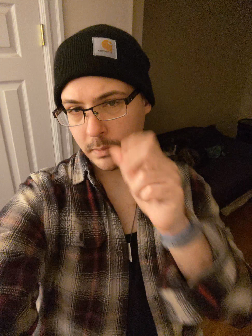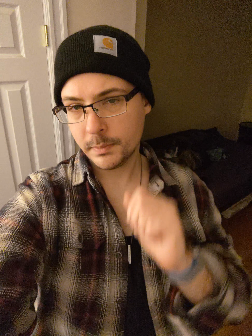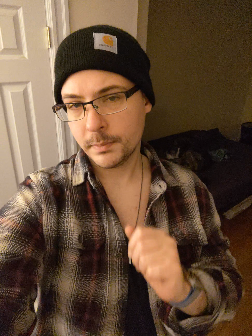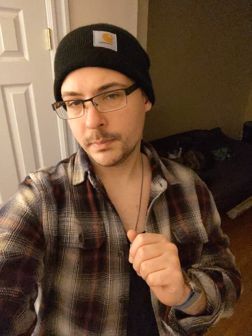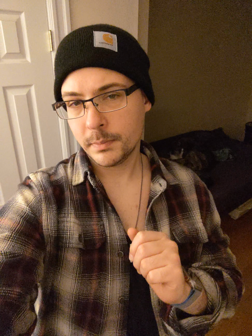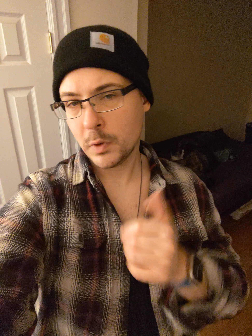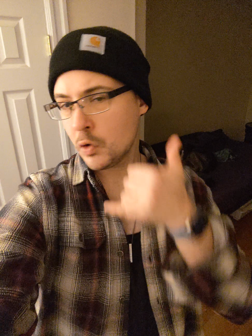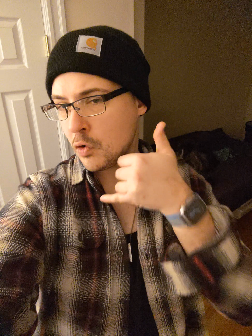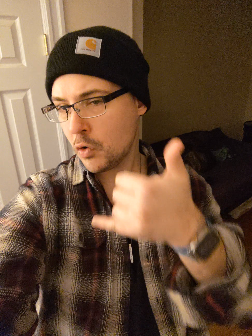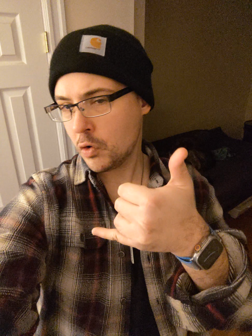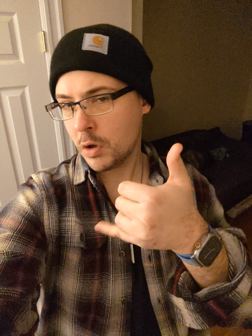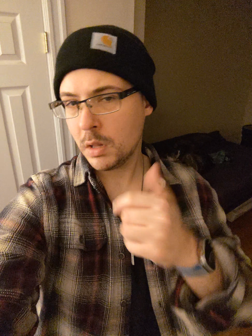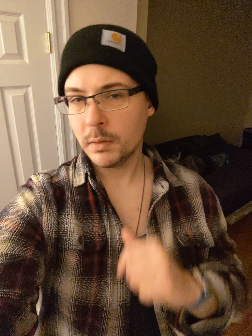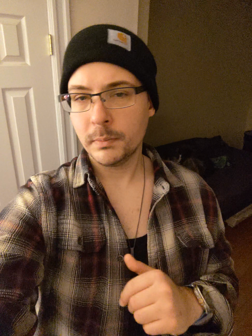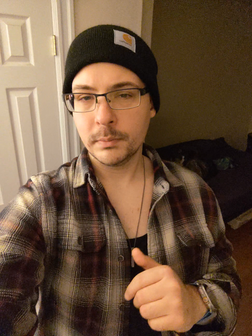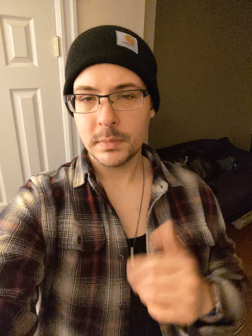call on the phone